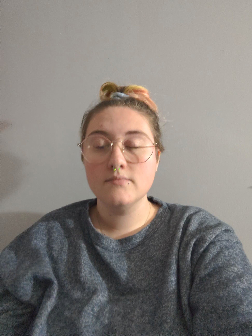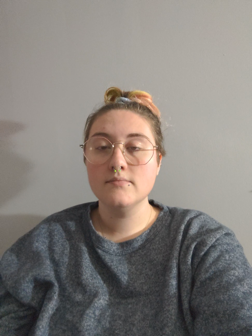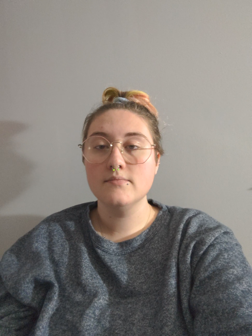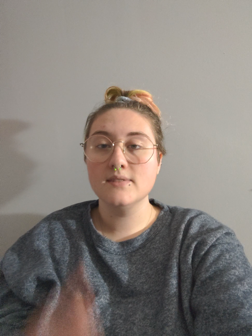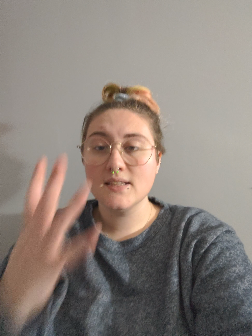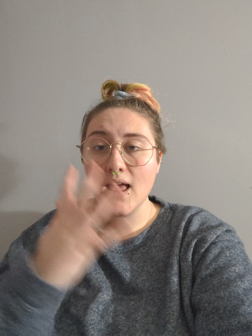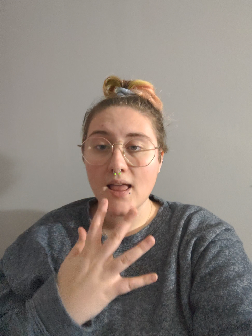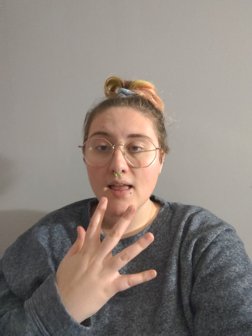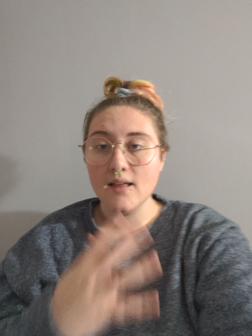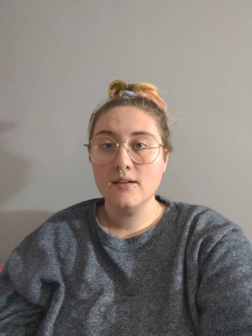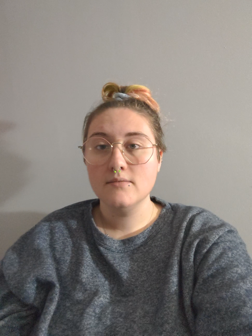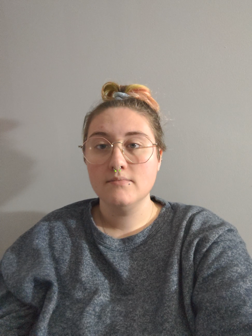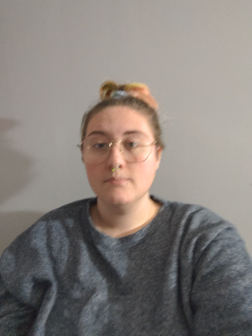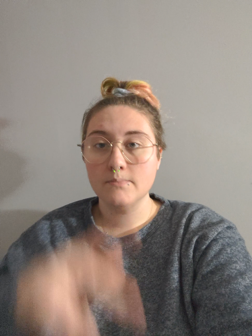sad